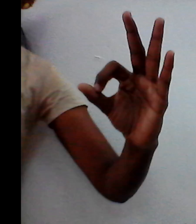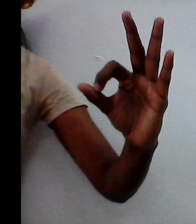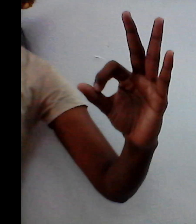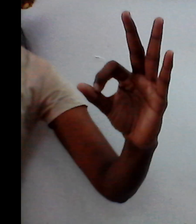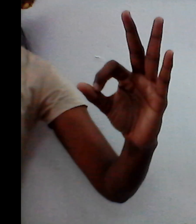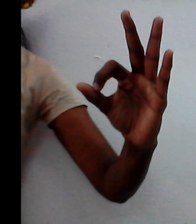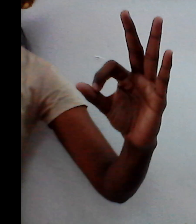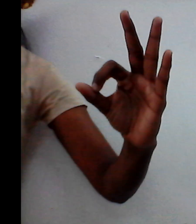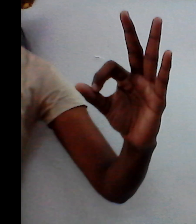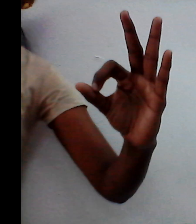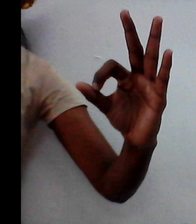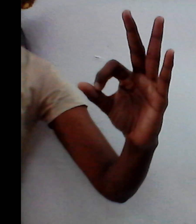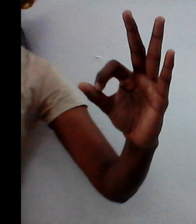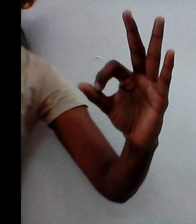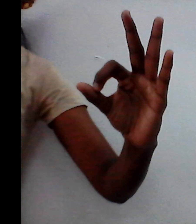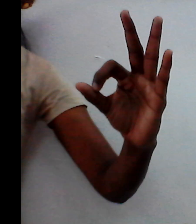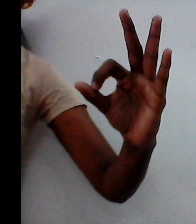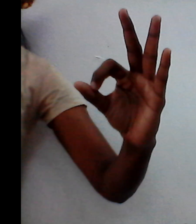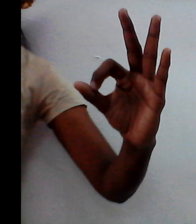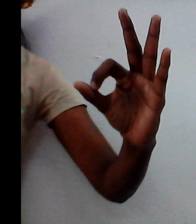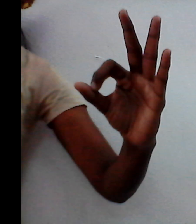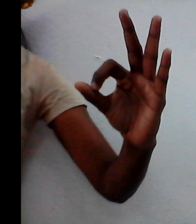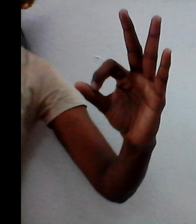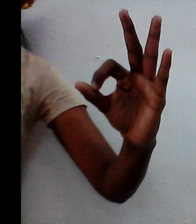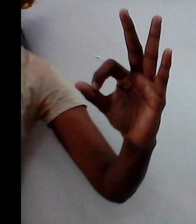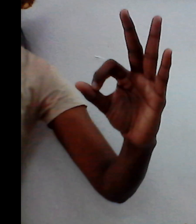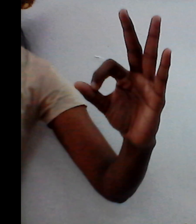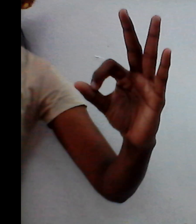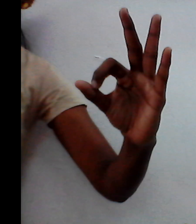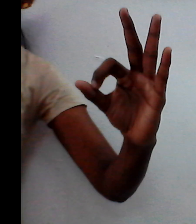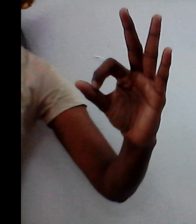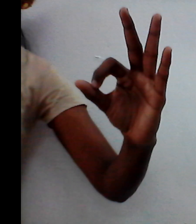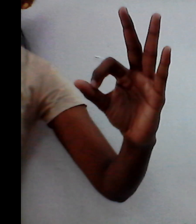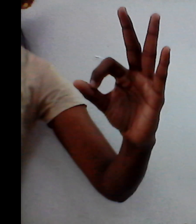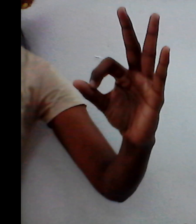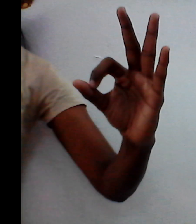ഒ